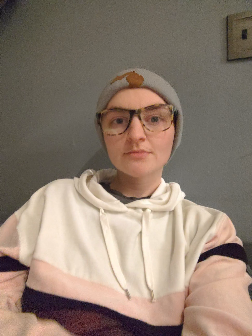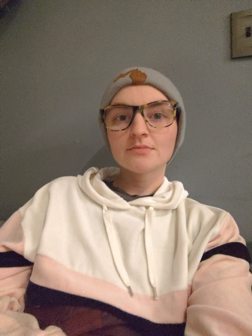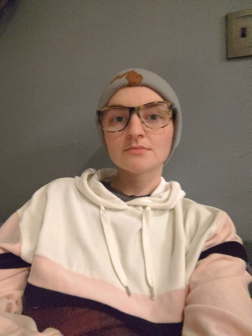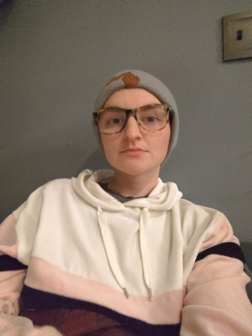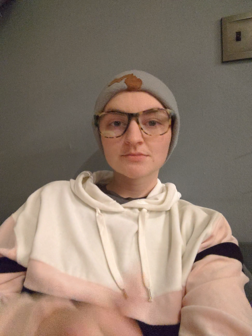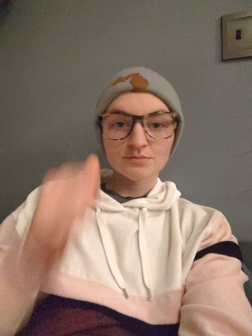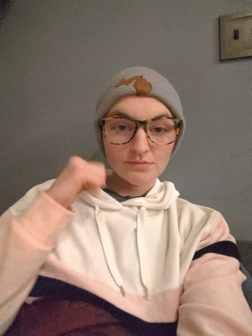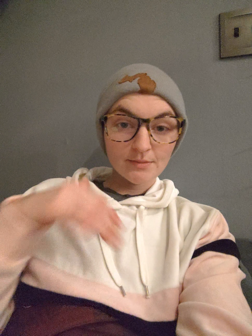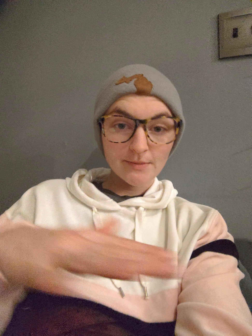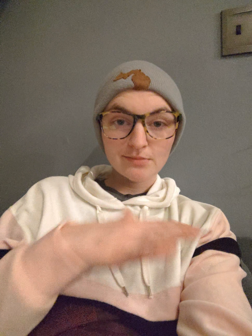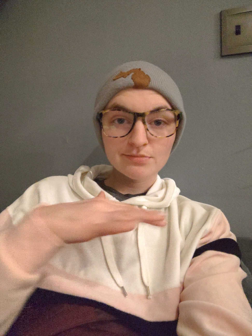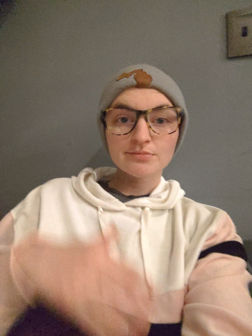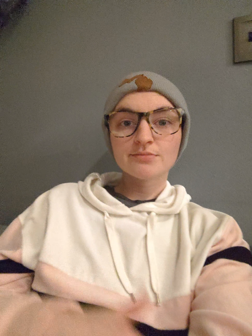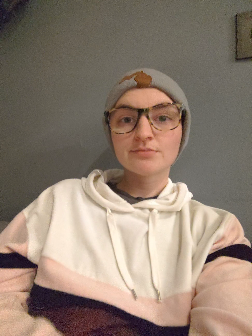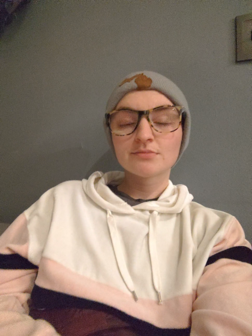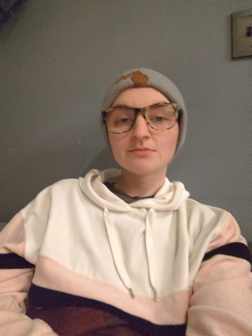backyard